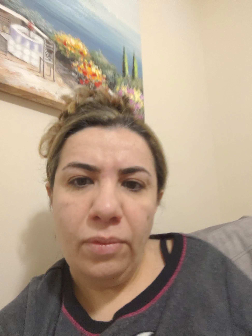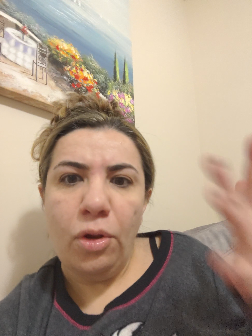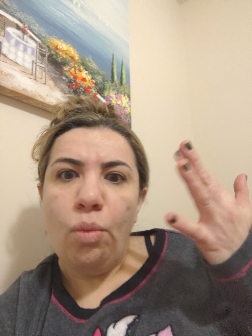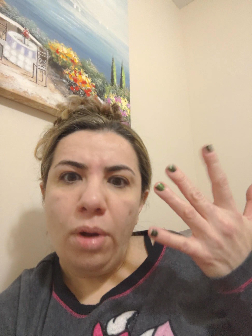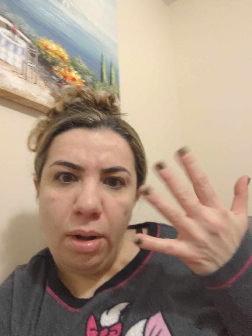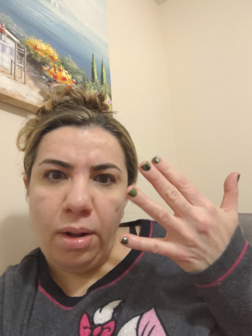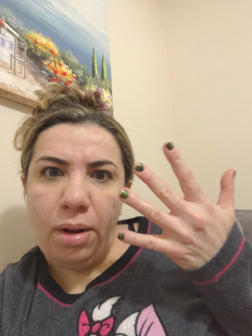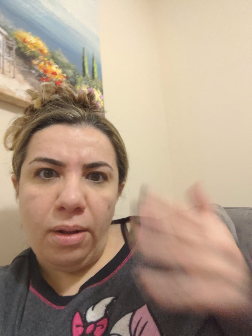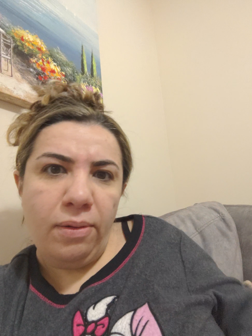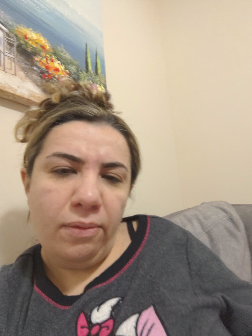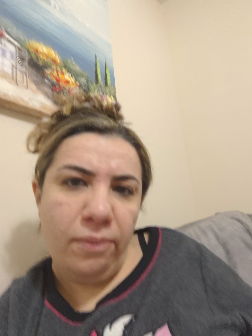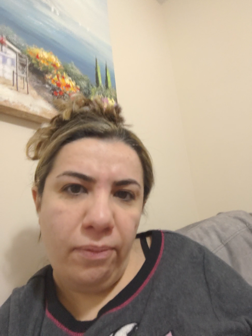wait